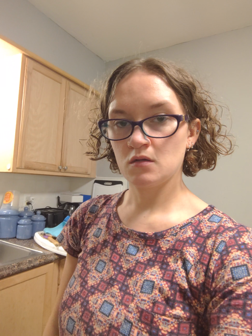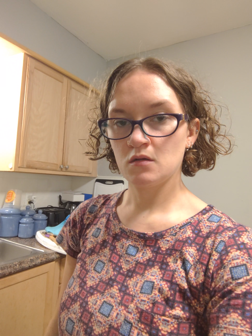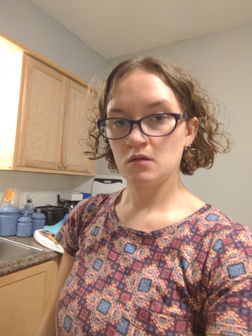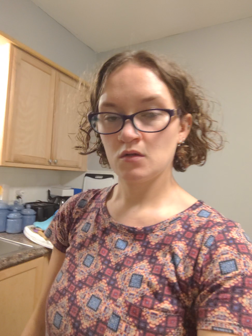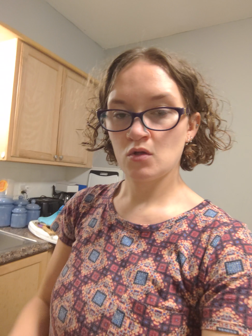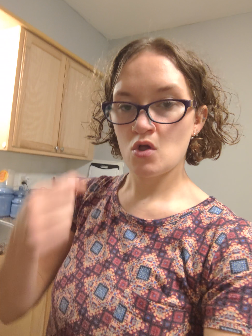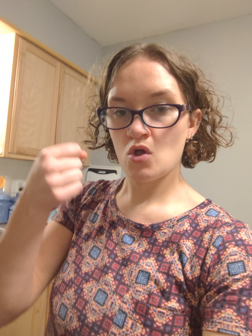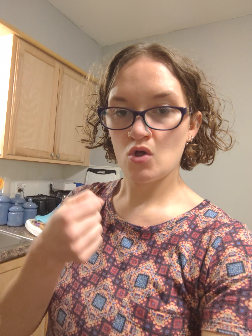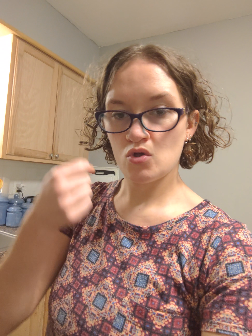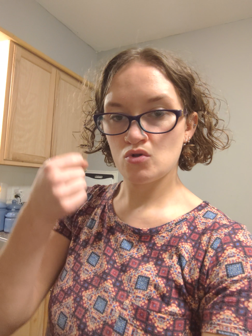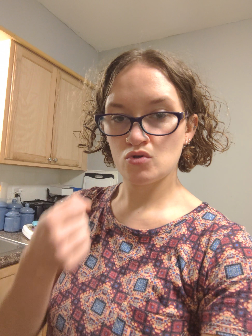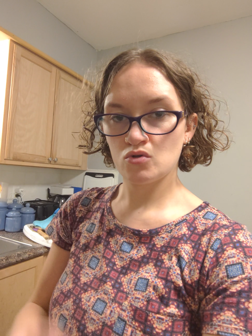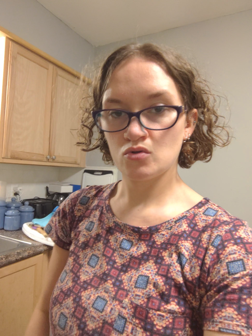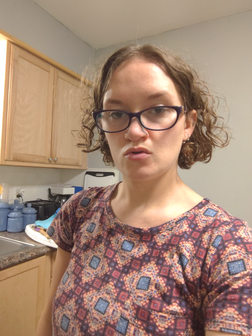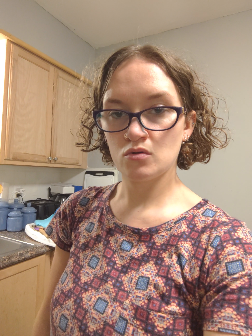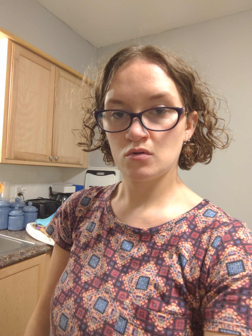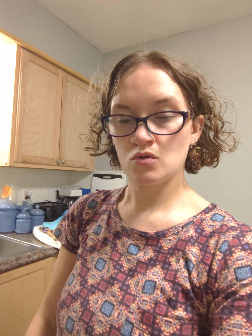car